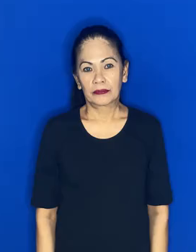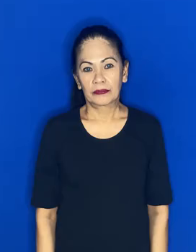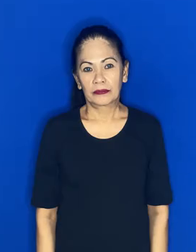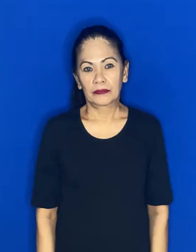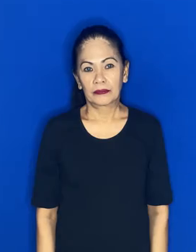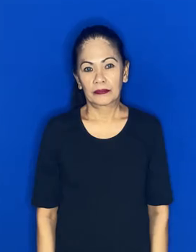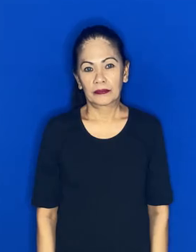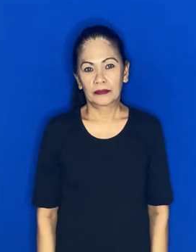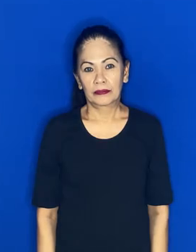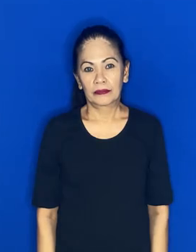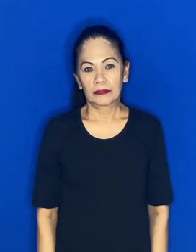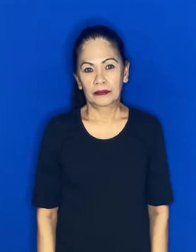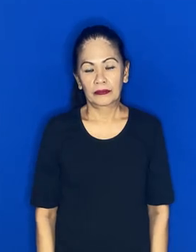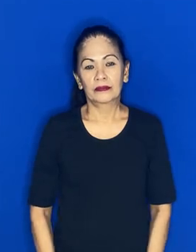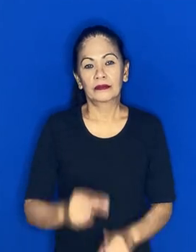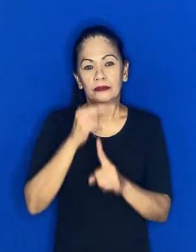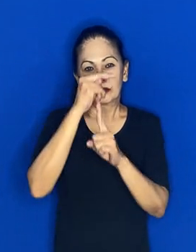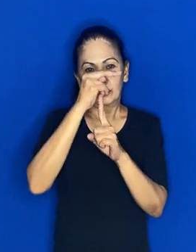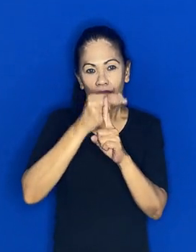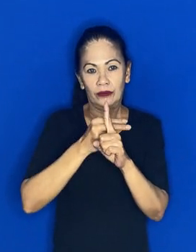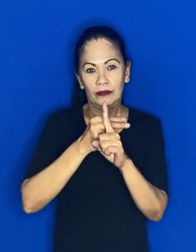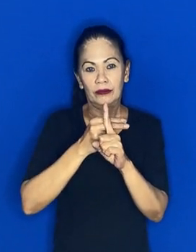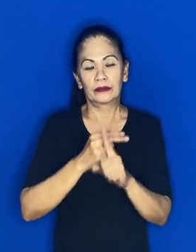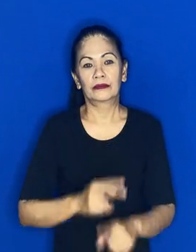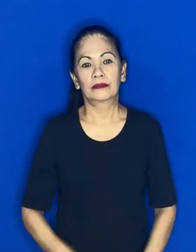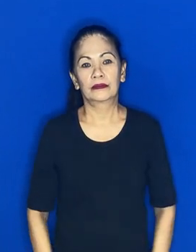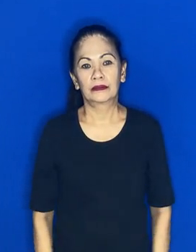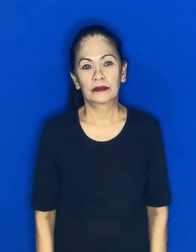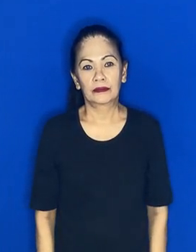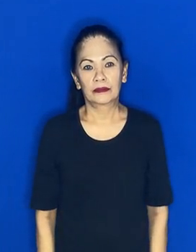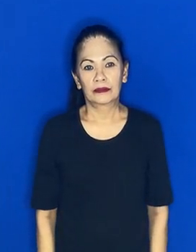november